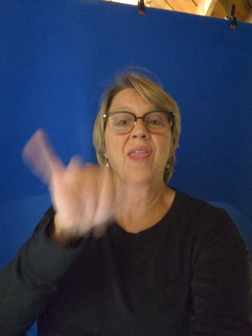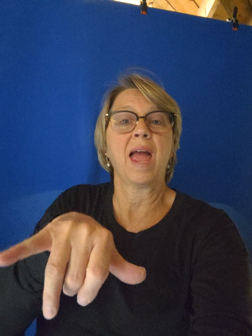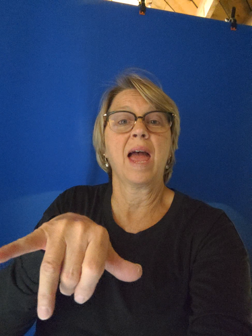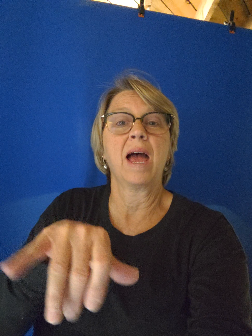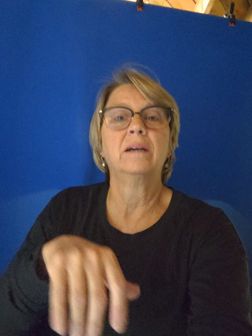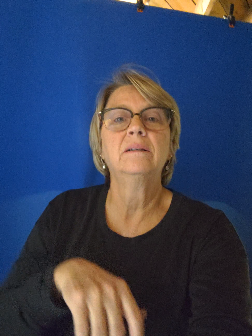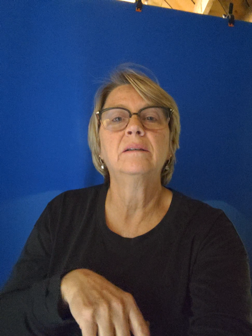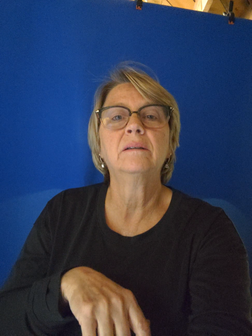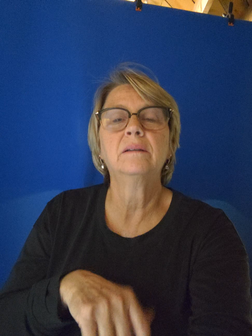that